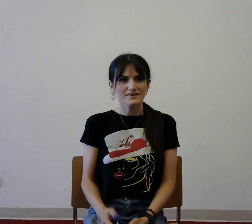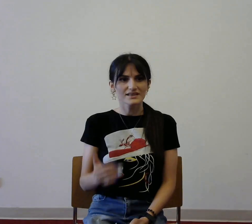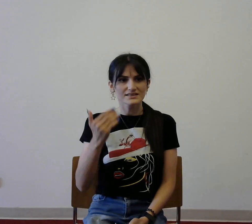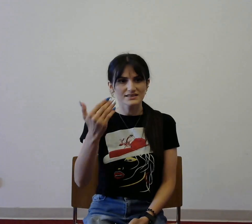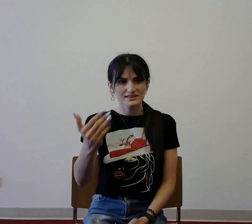siz